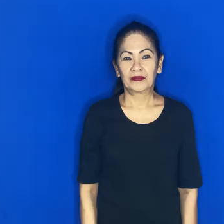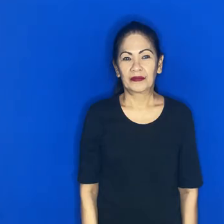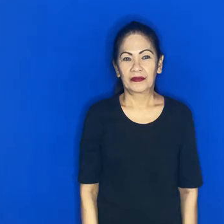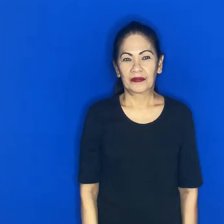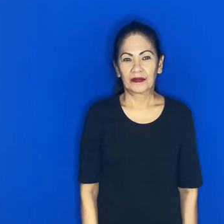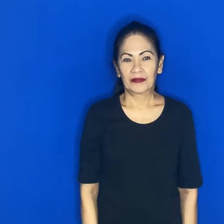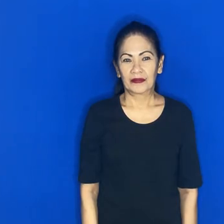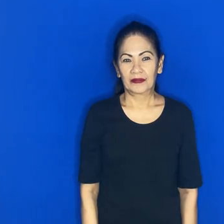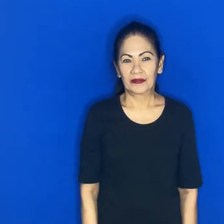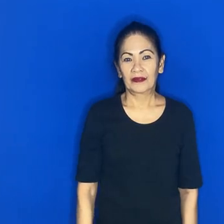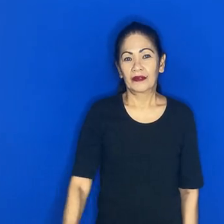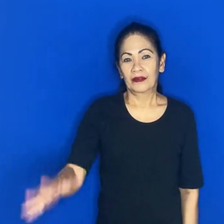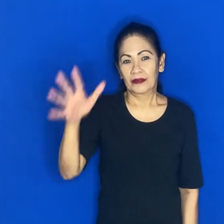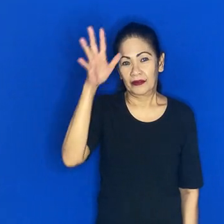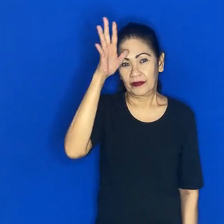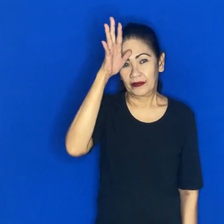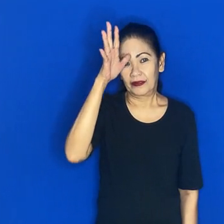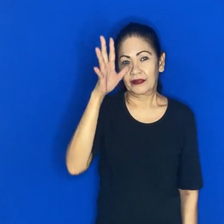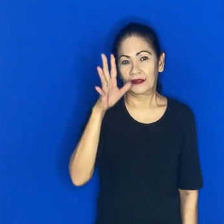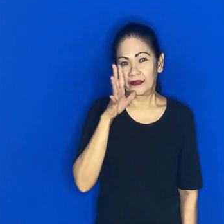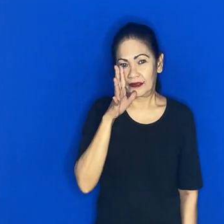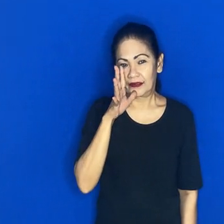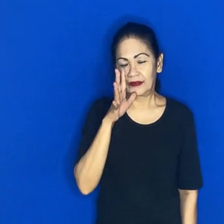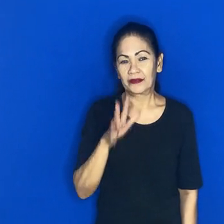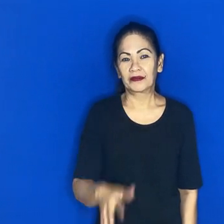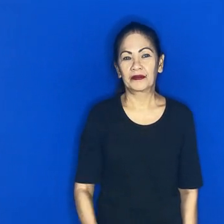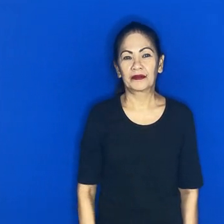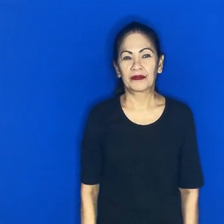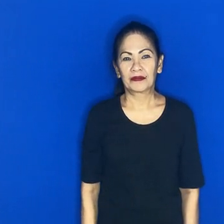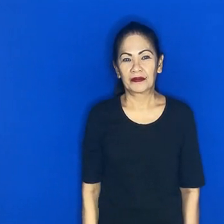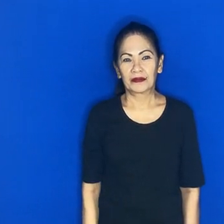parents